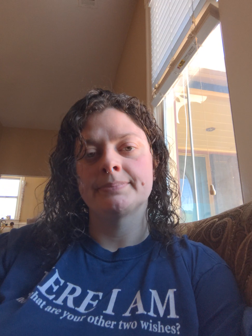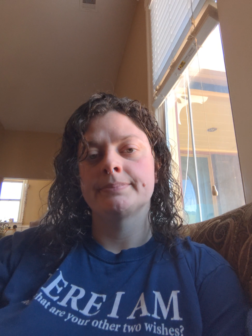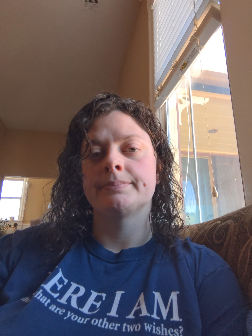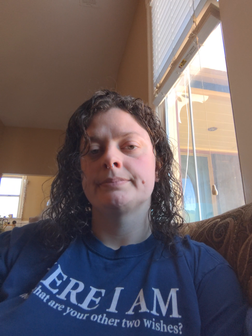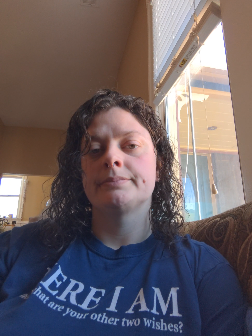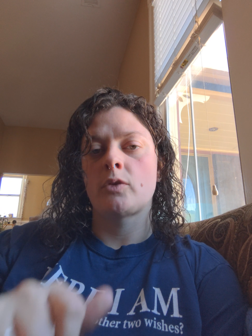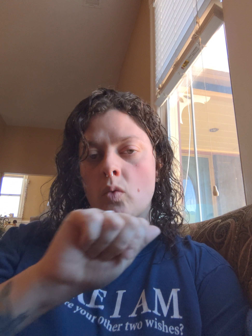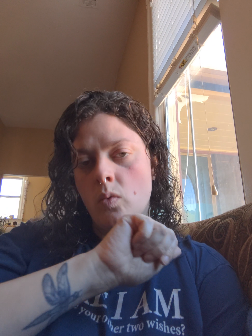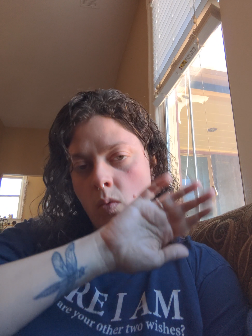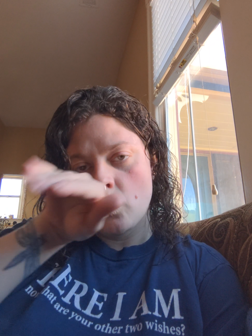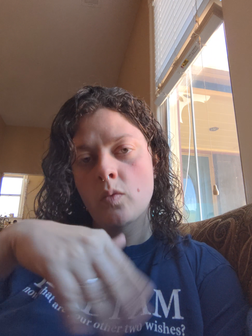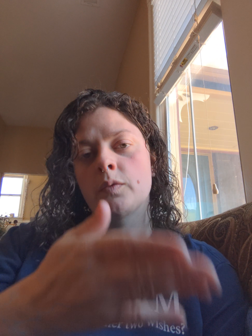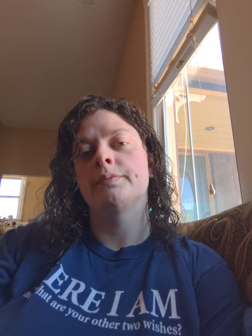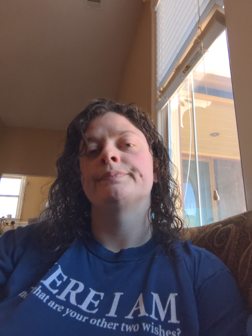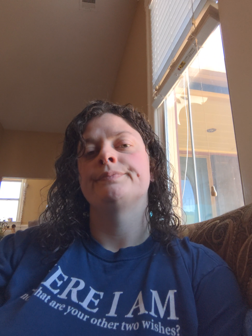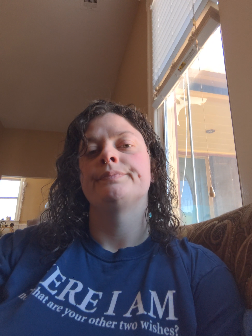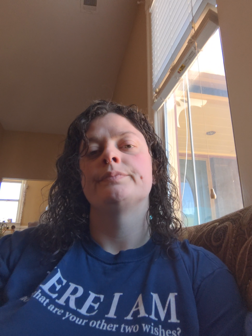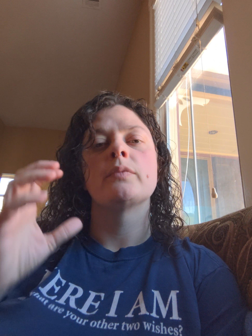all